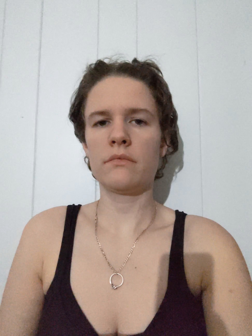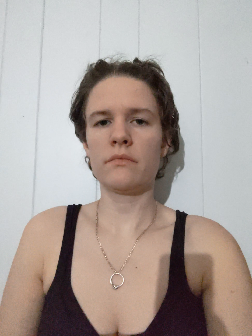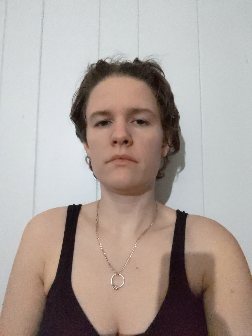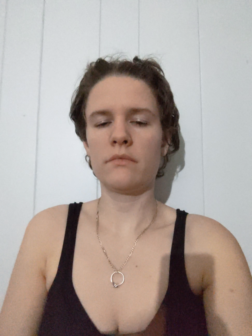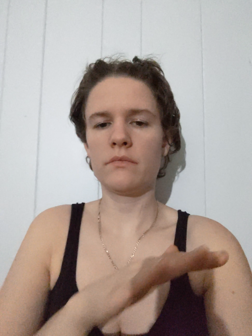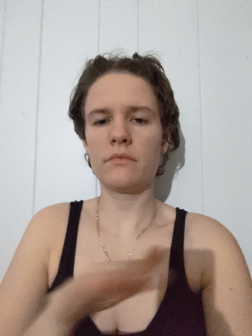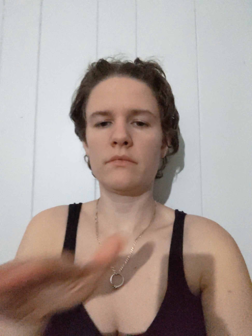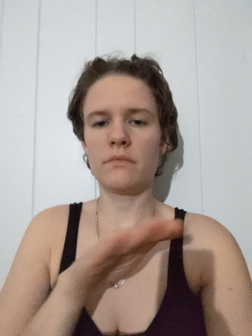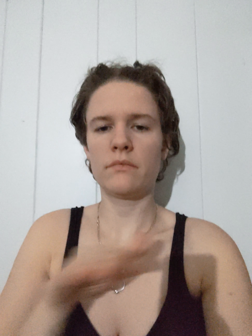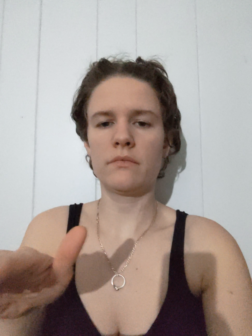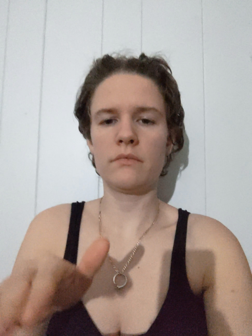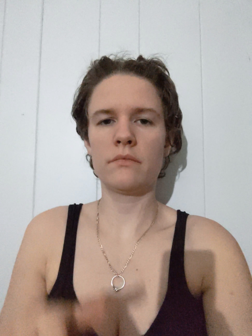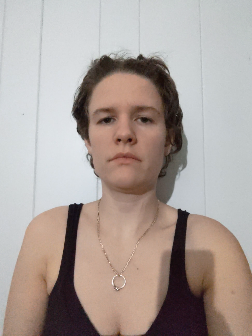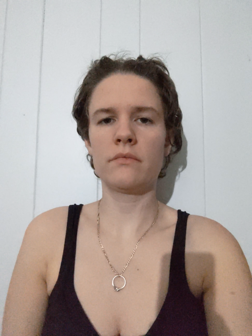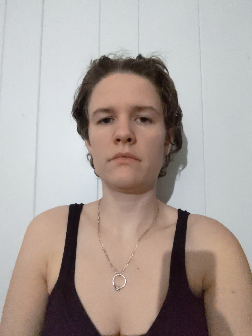clean